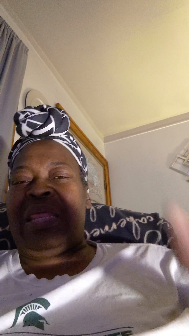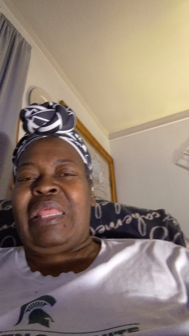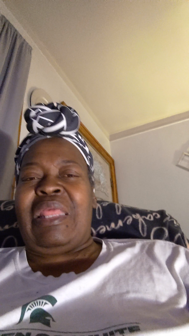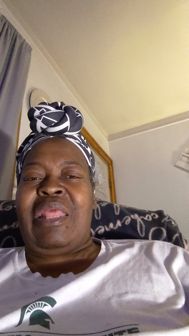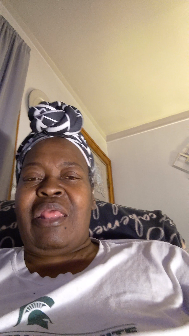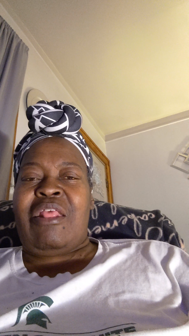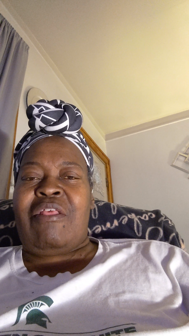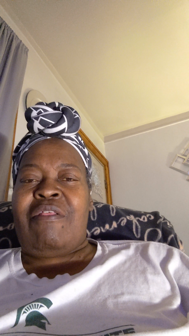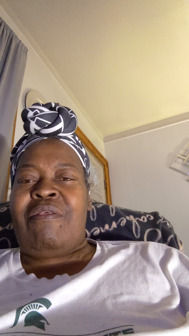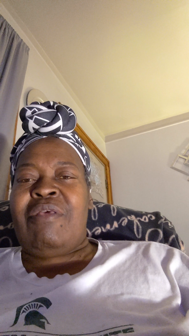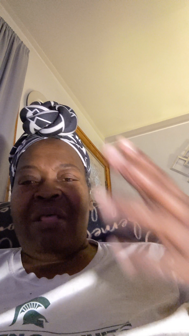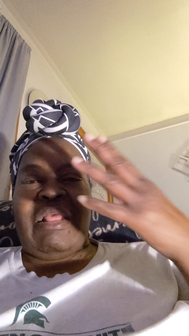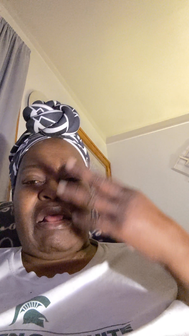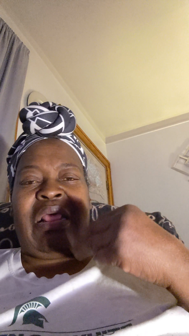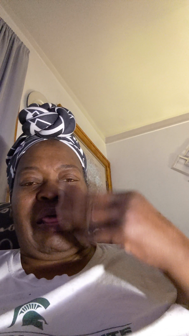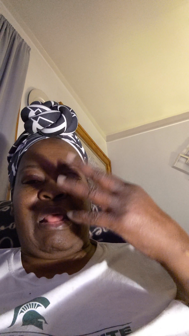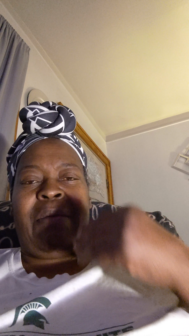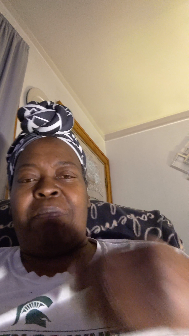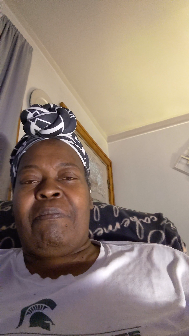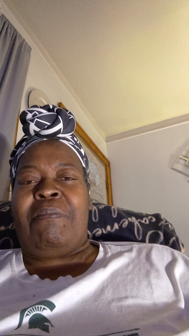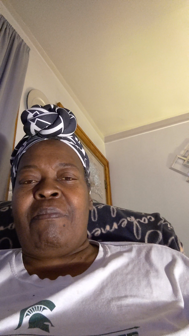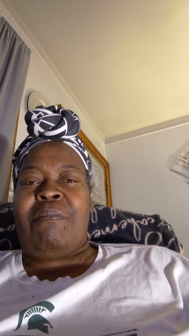asleep